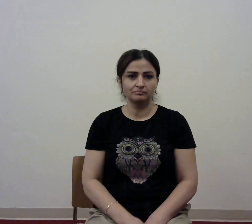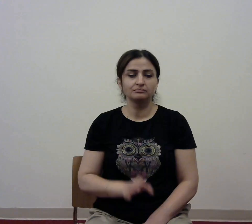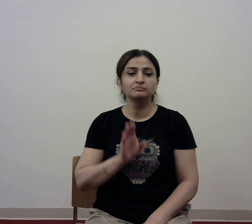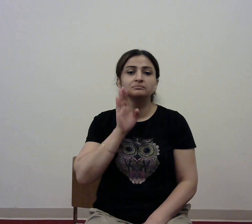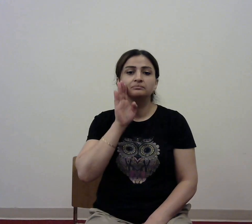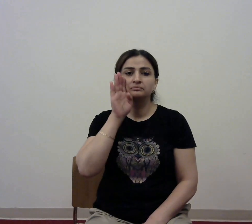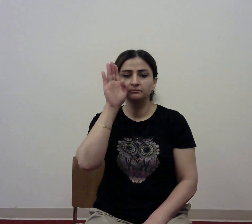sabah